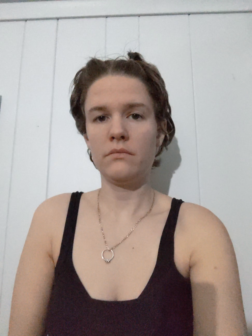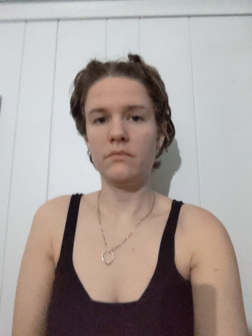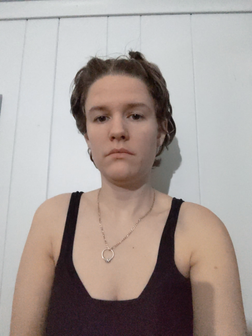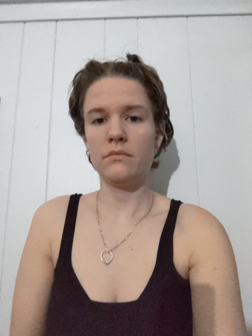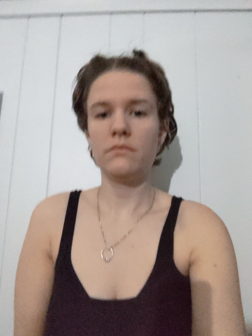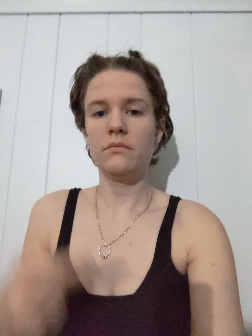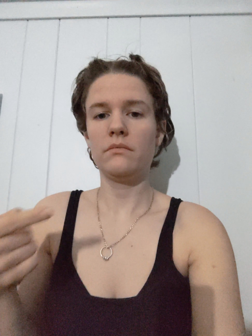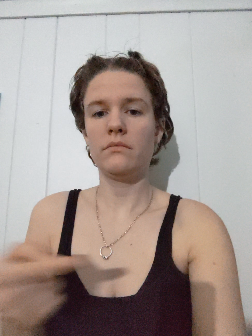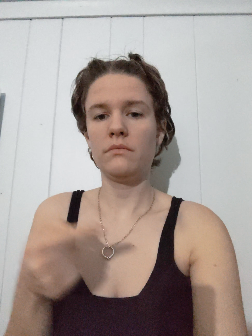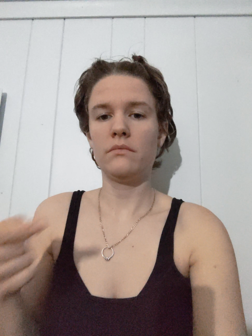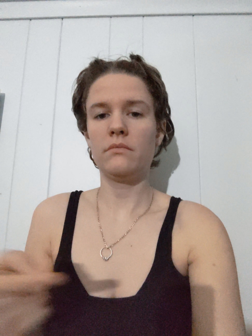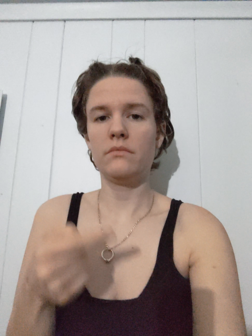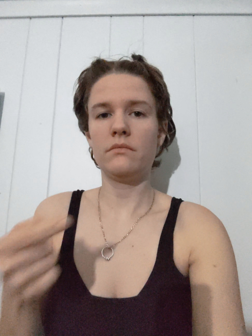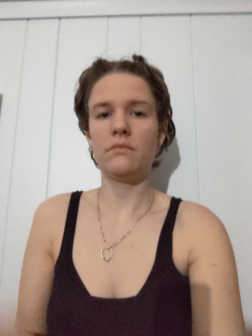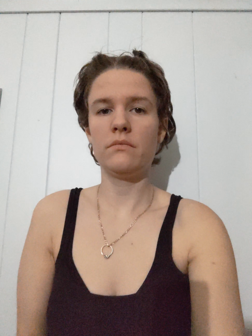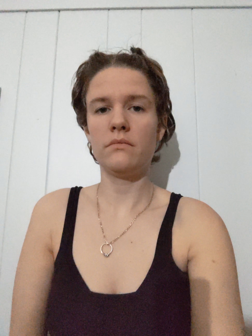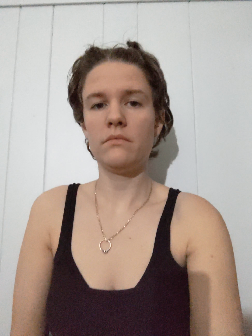owie